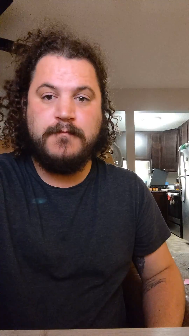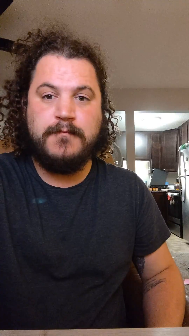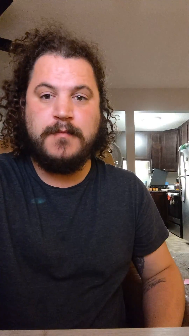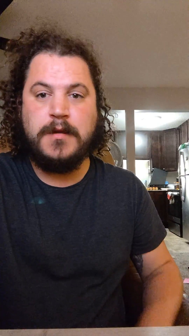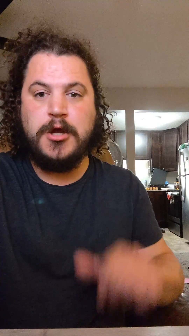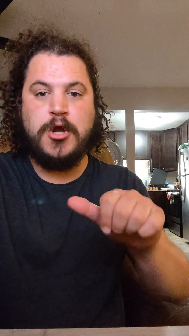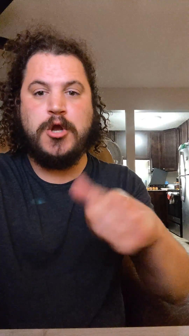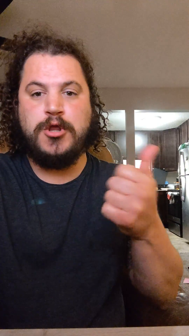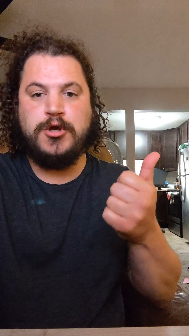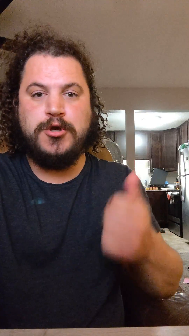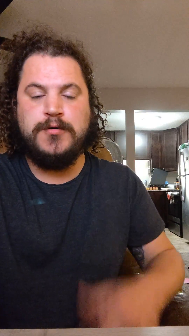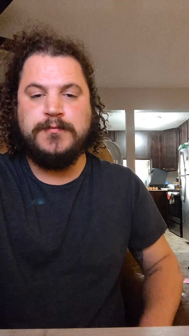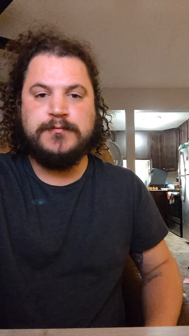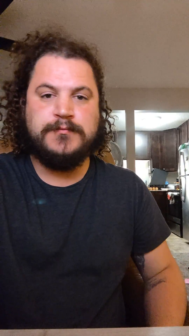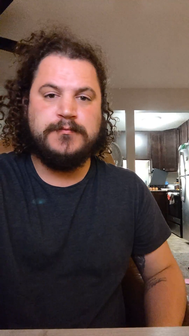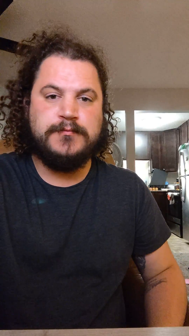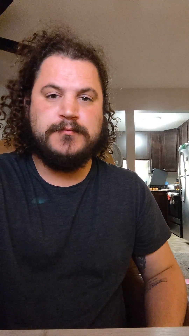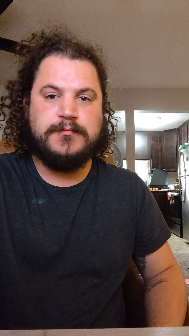other